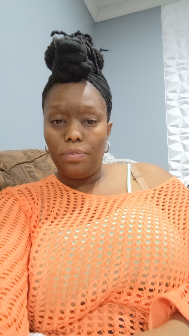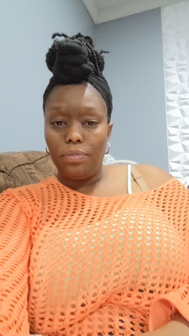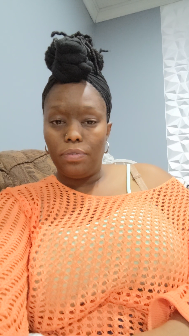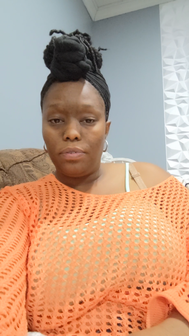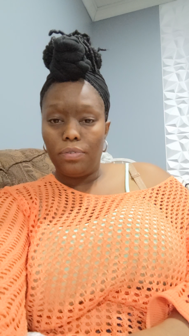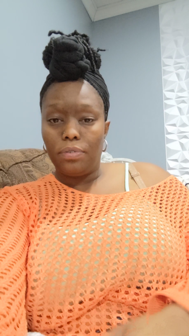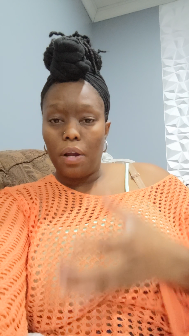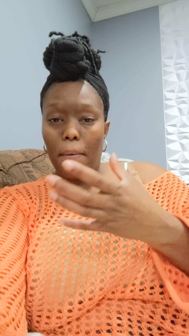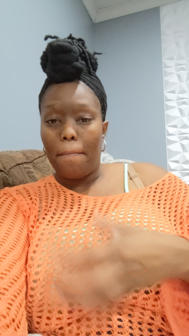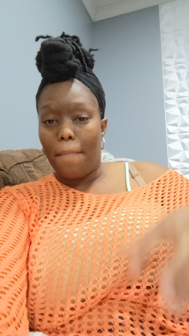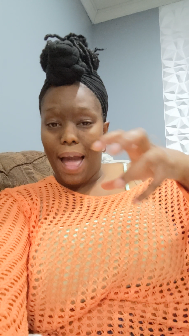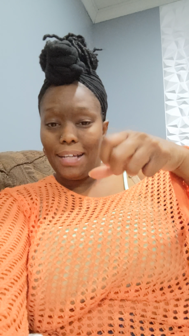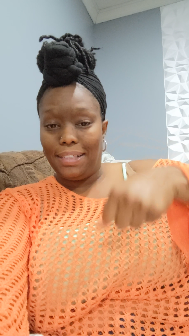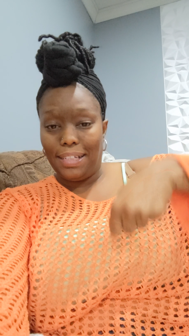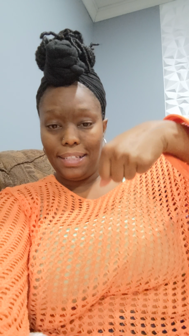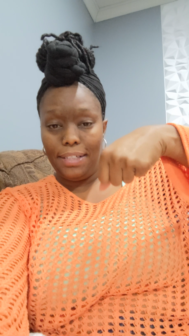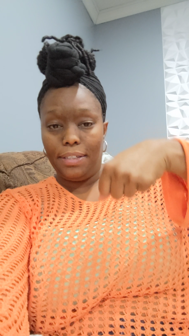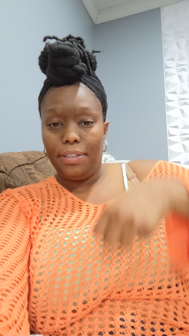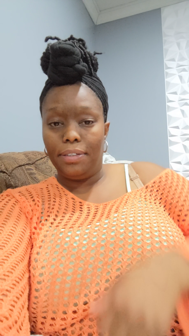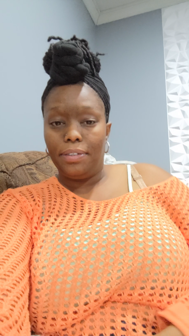basket